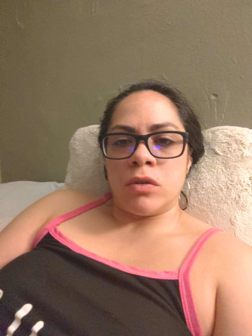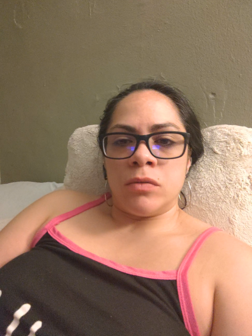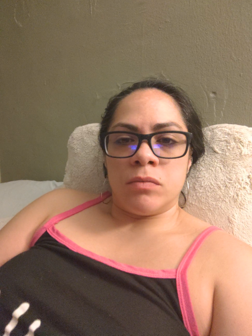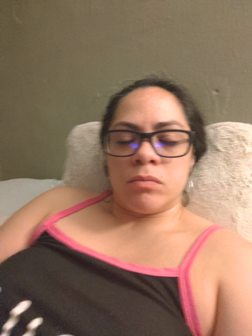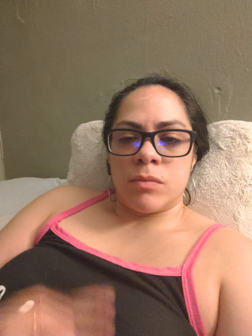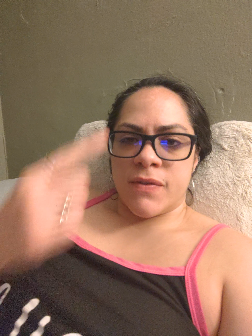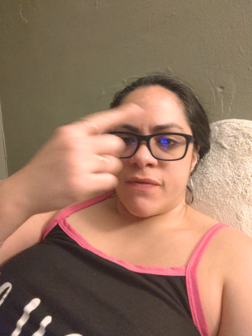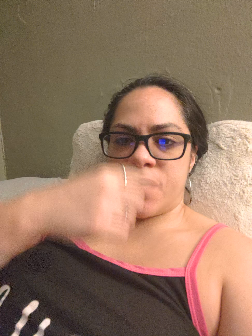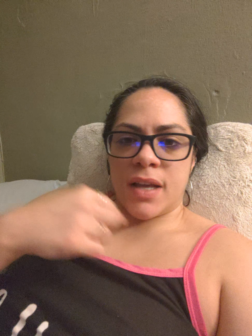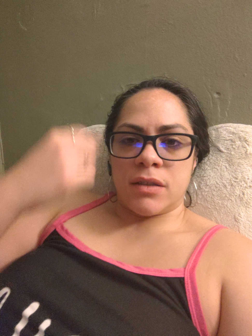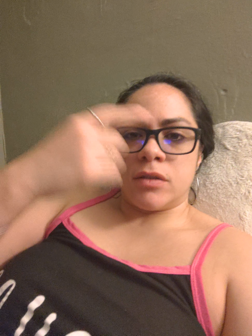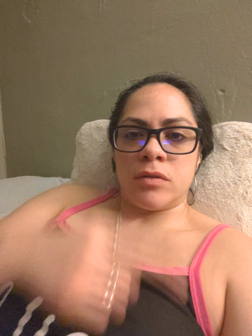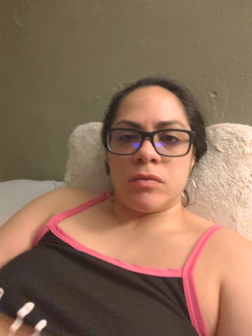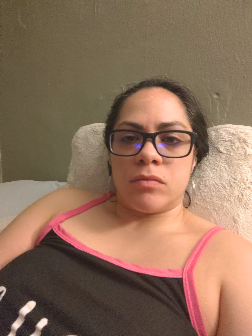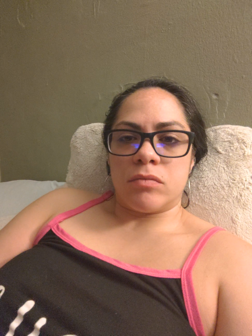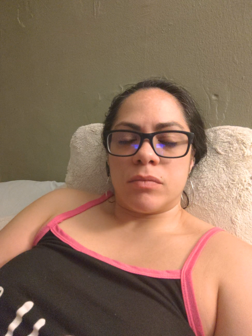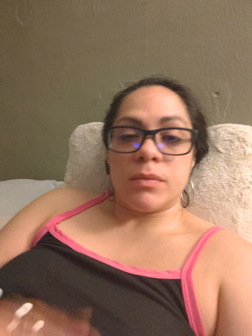face